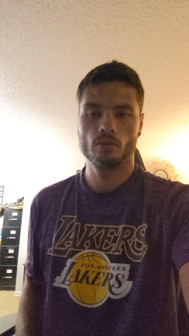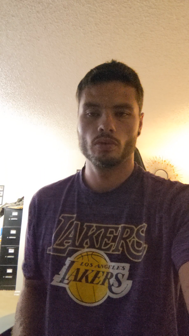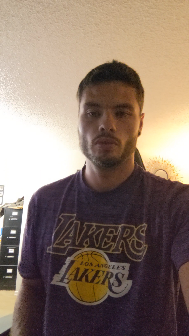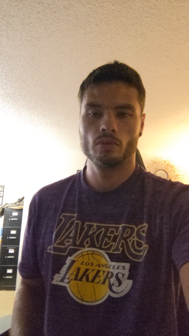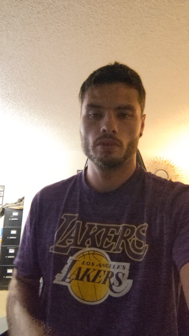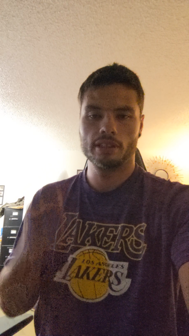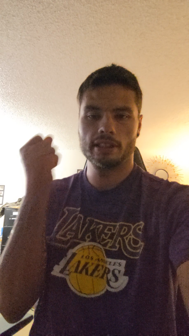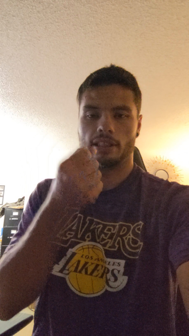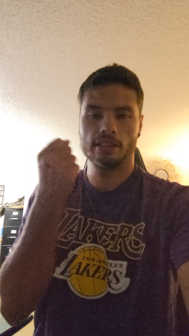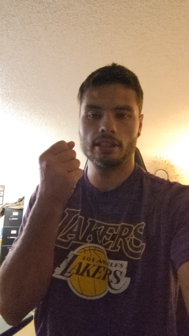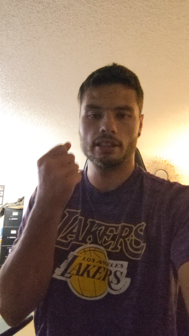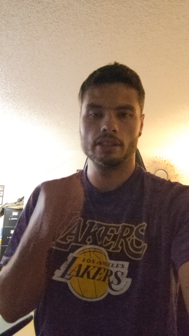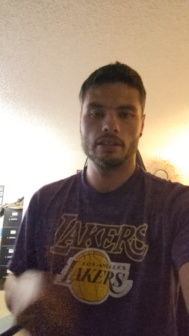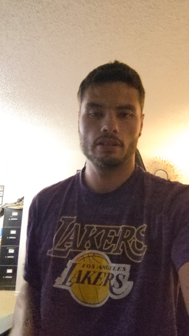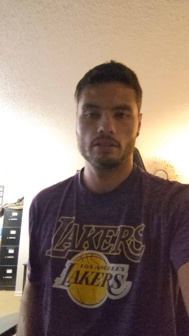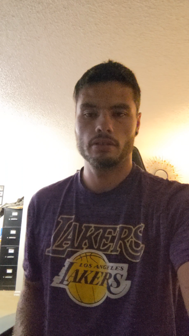hit